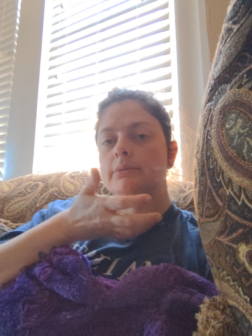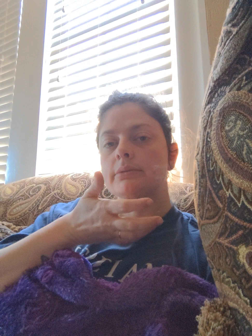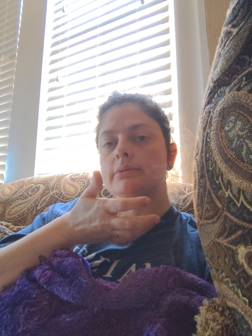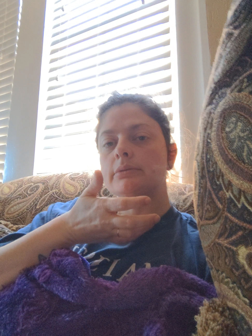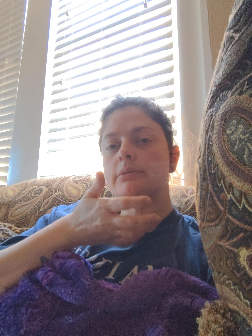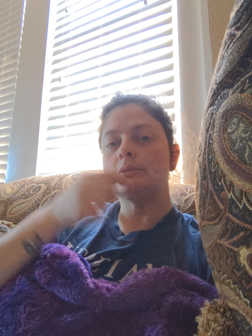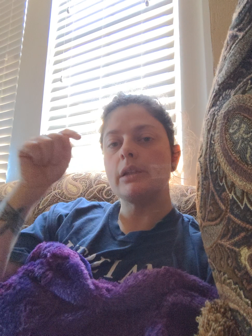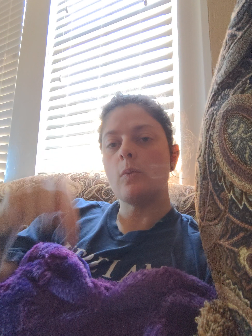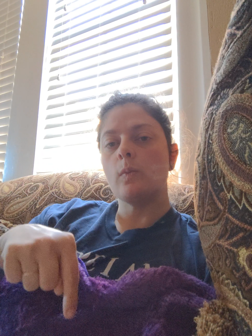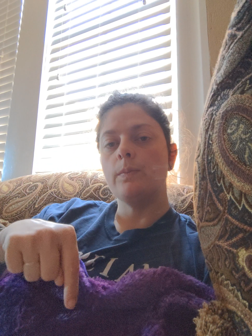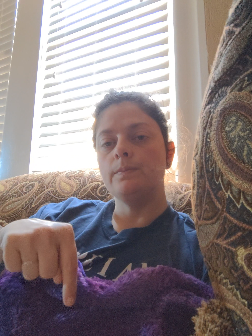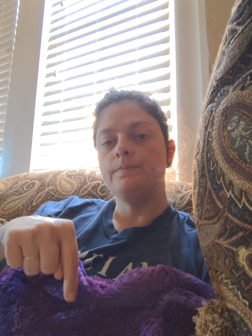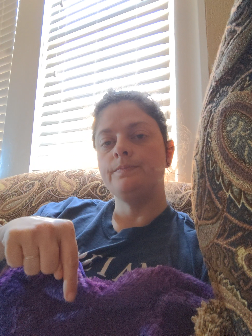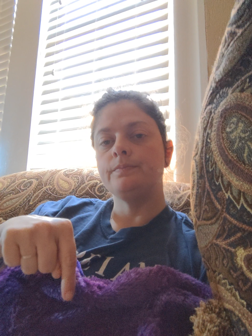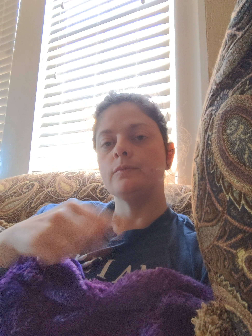down